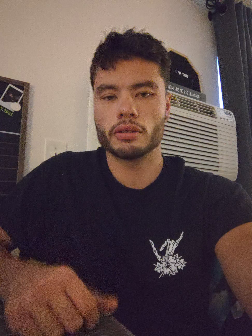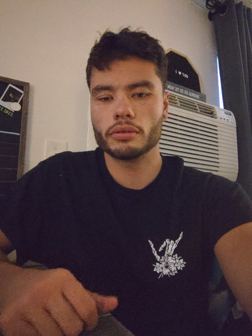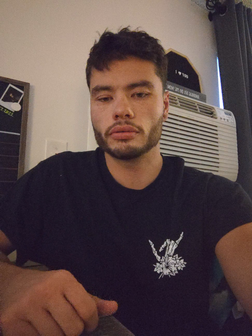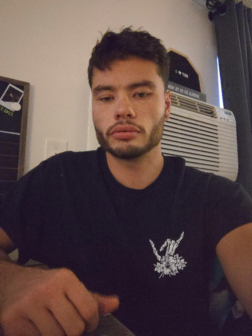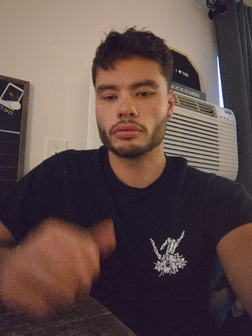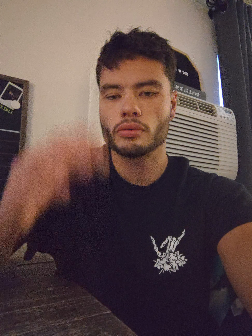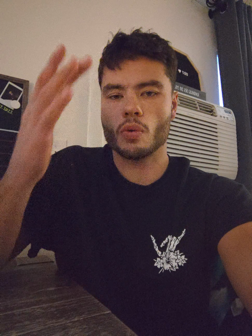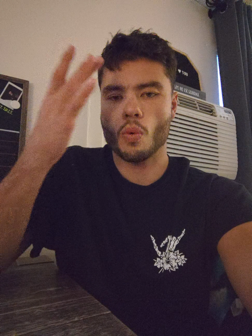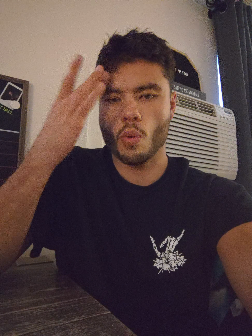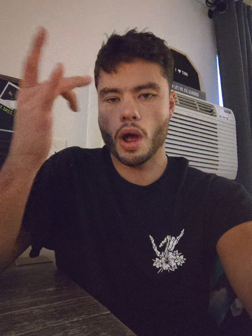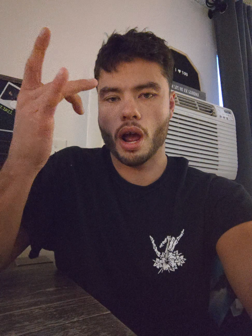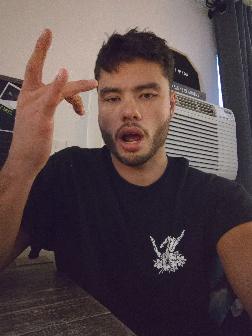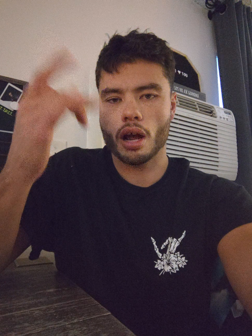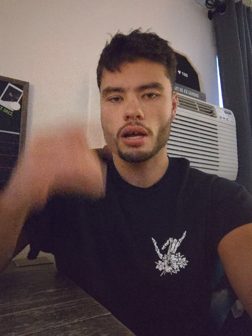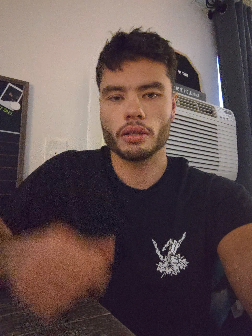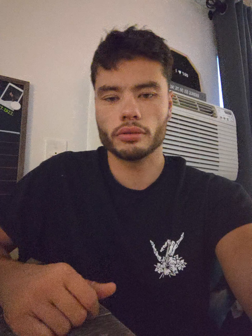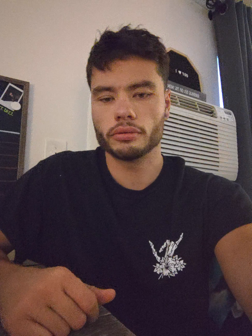why